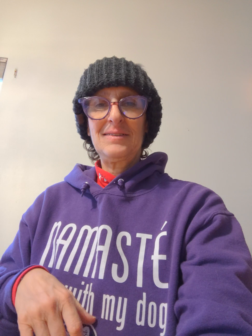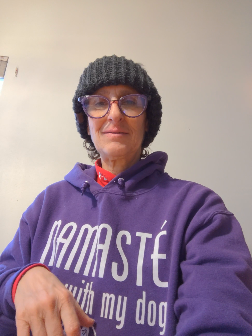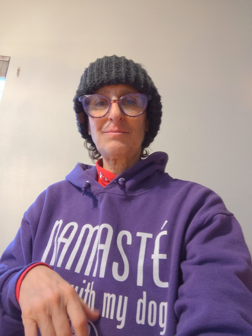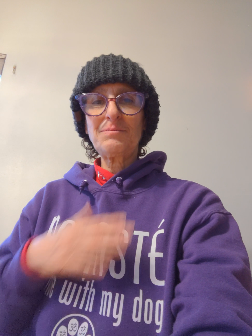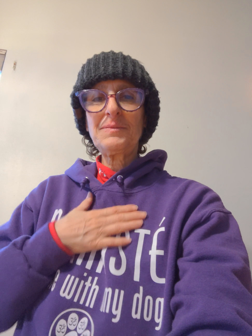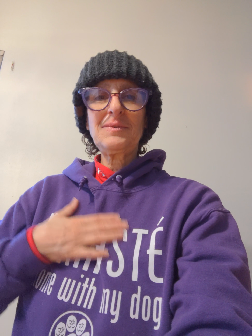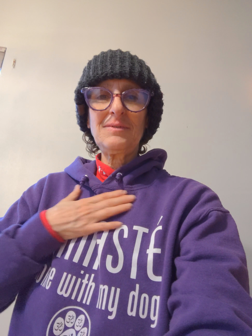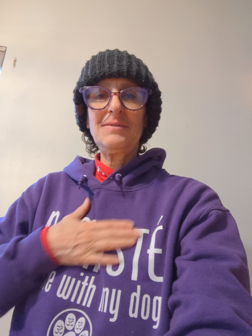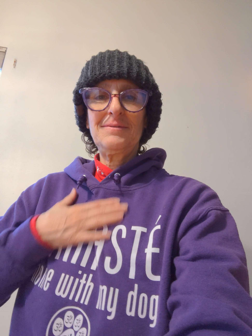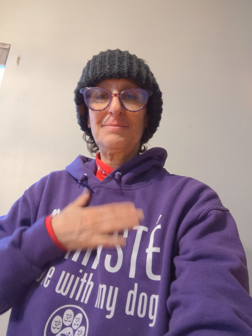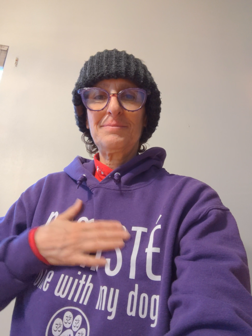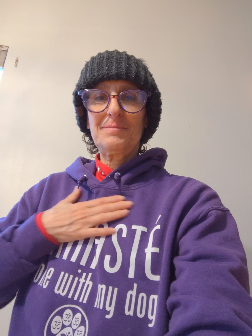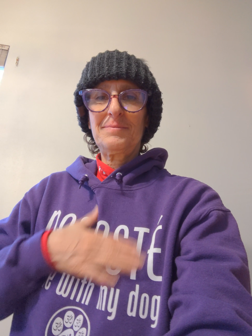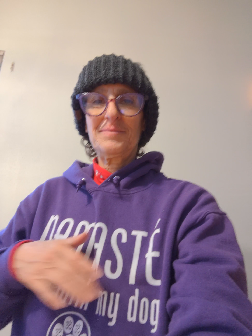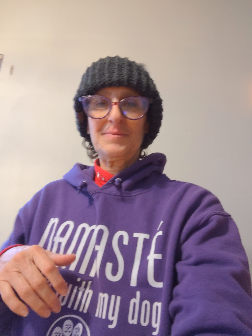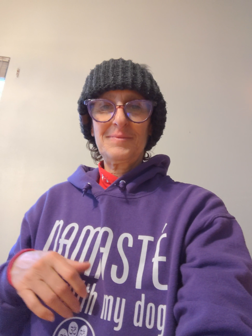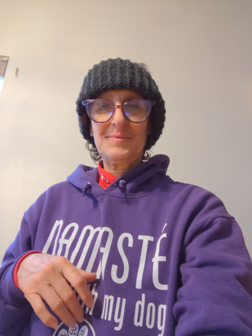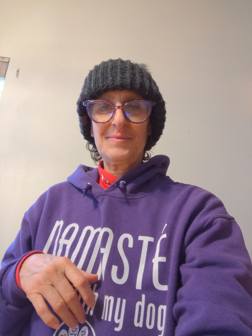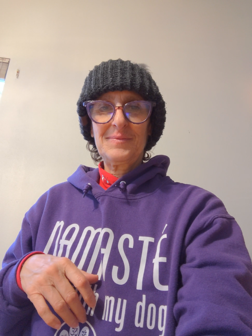please